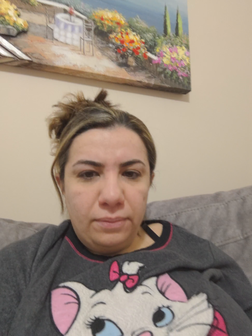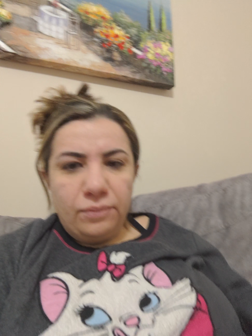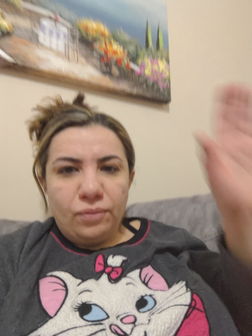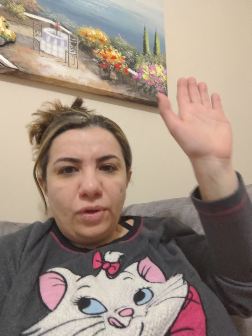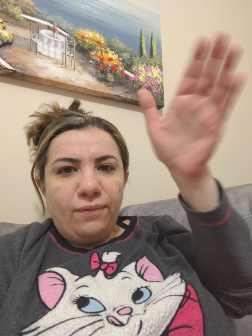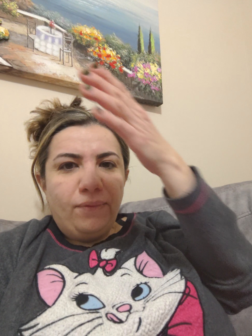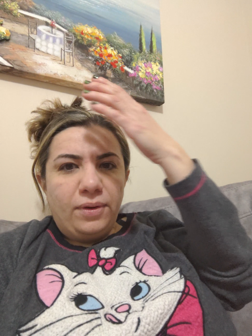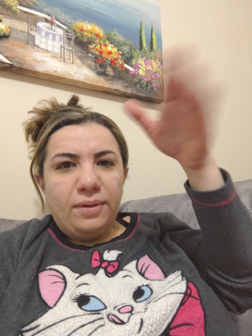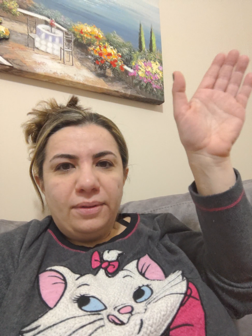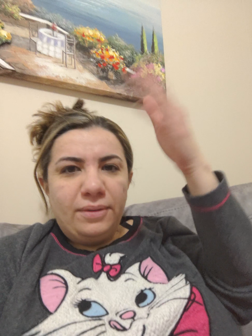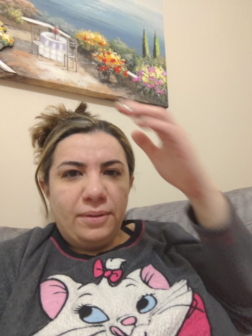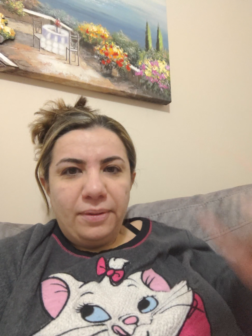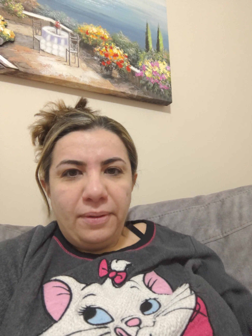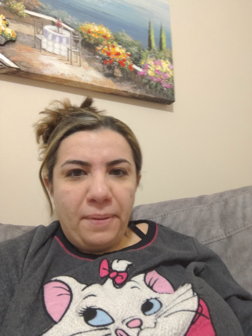flag